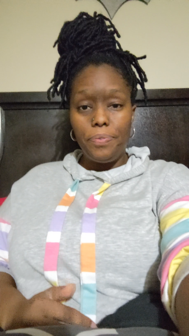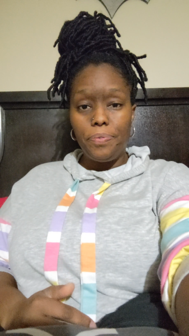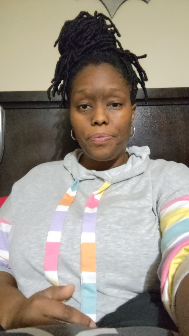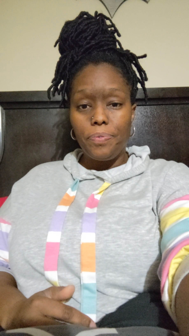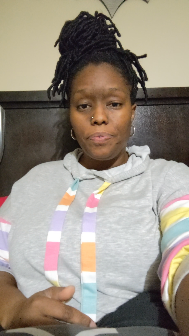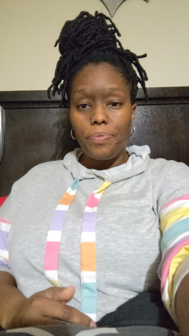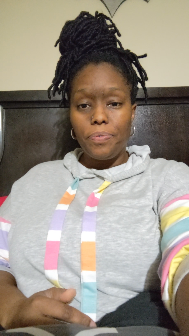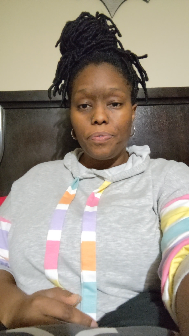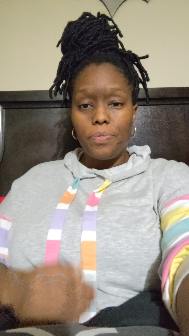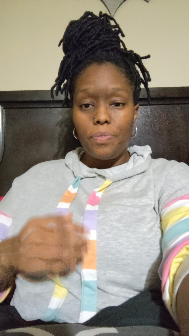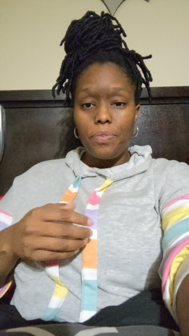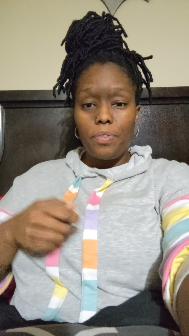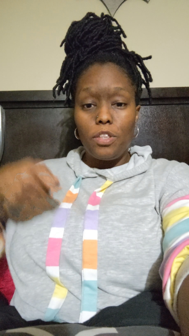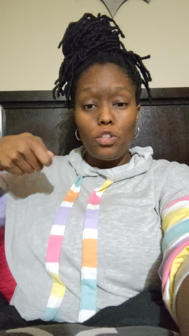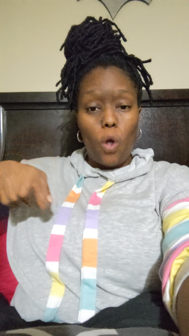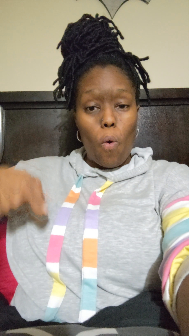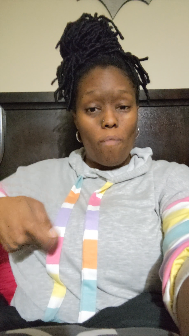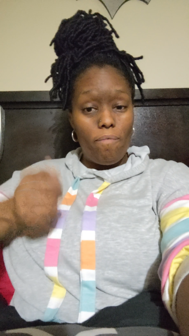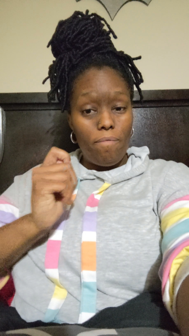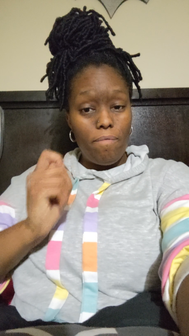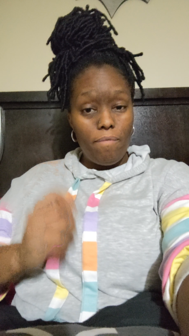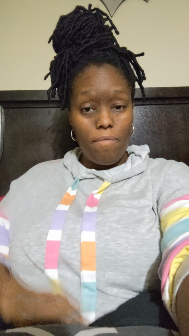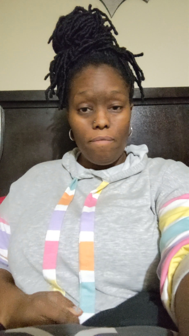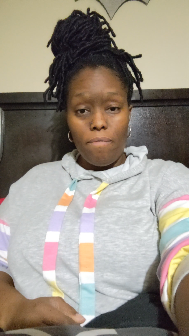shovel